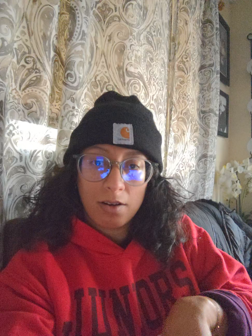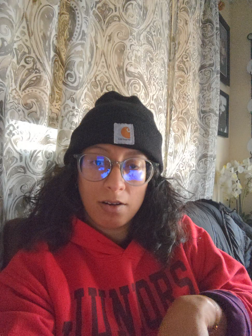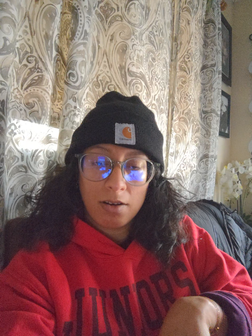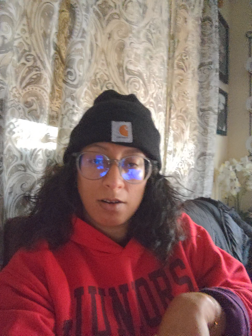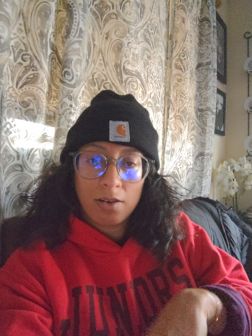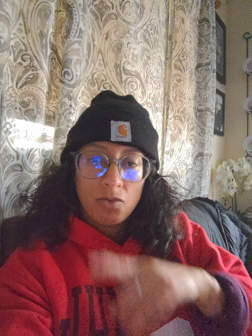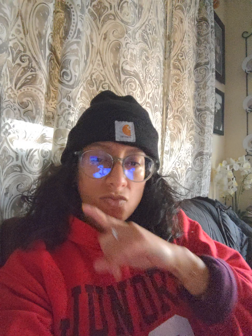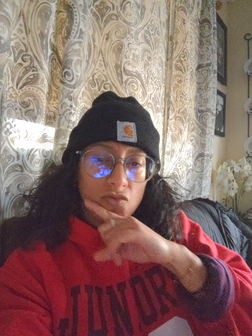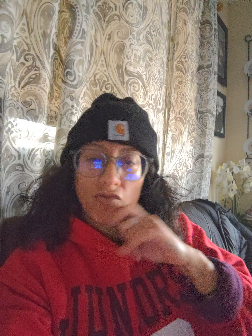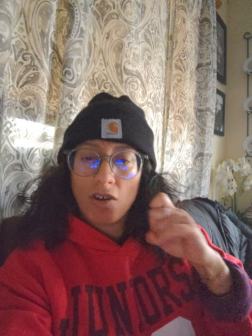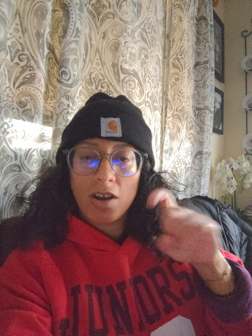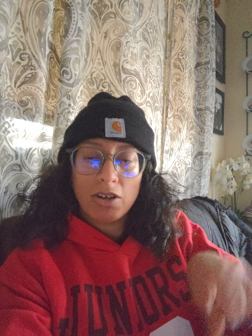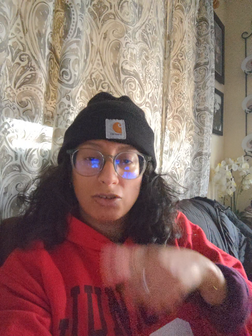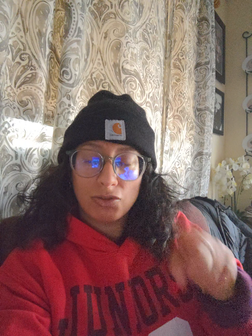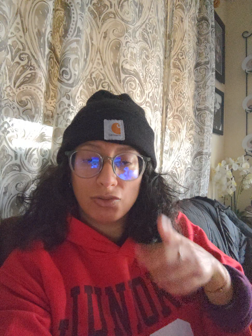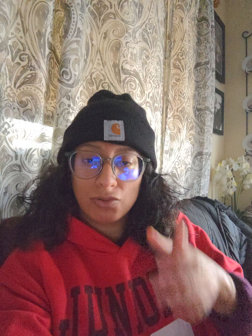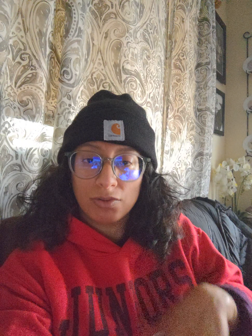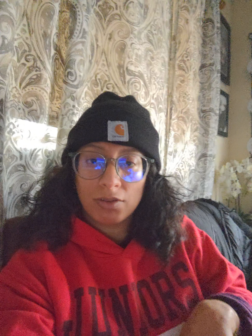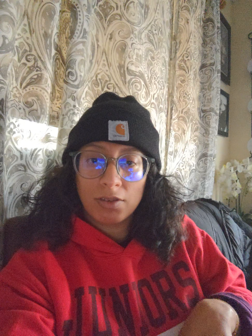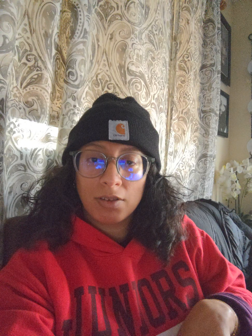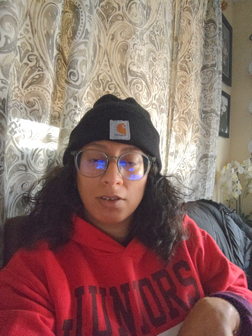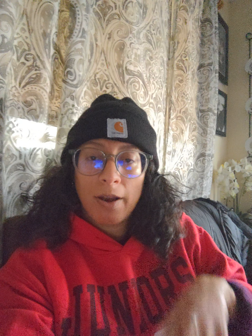dryer